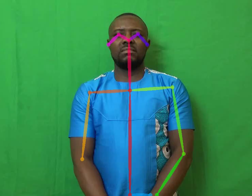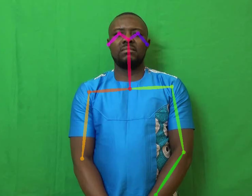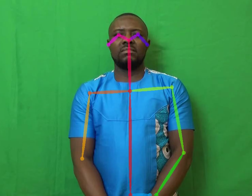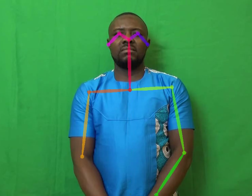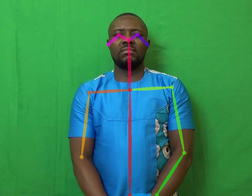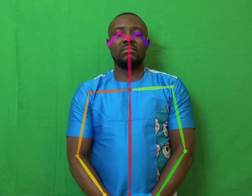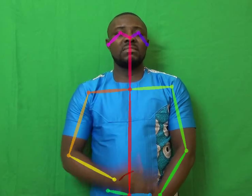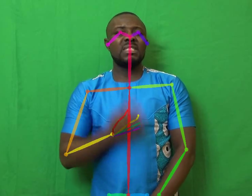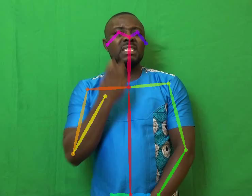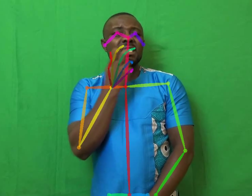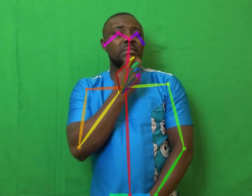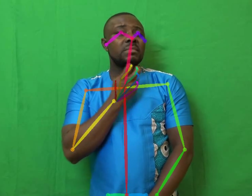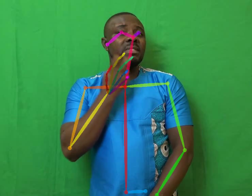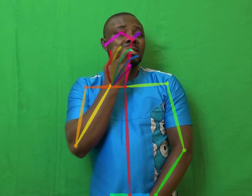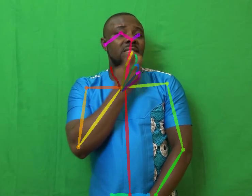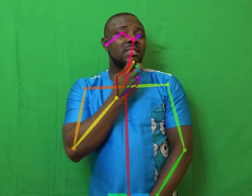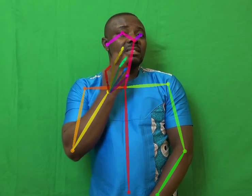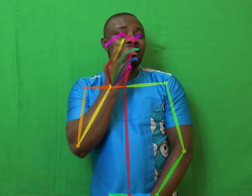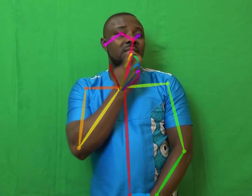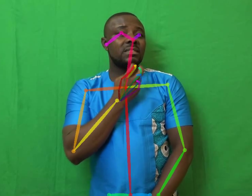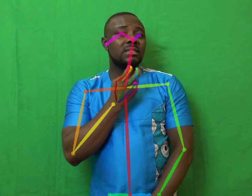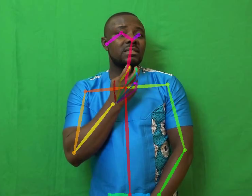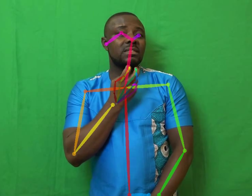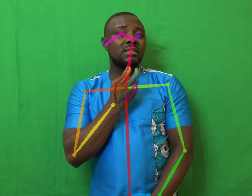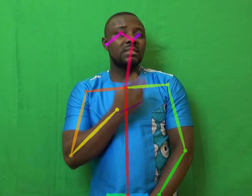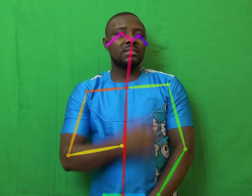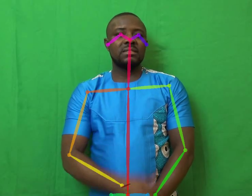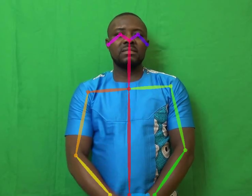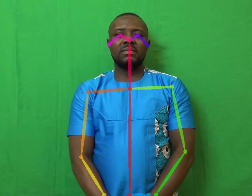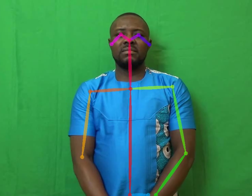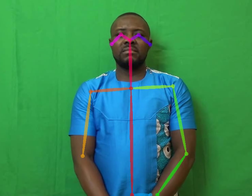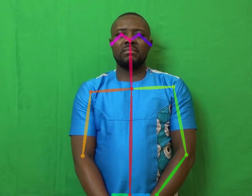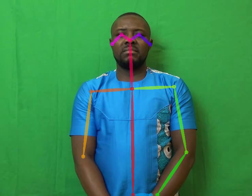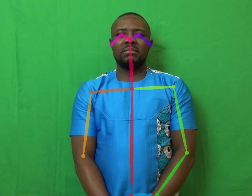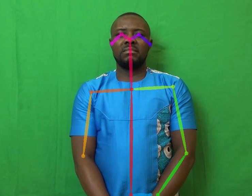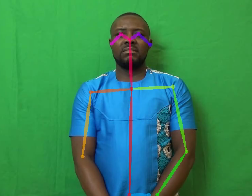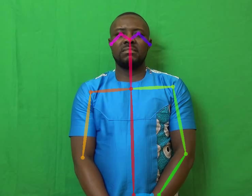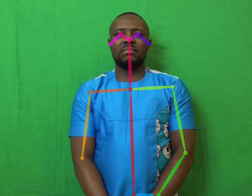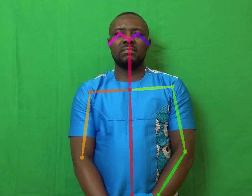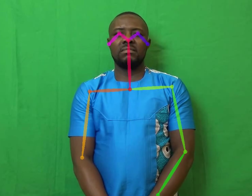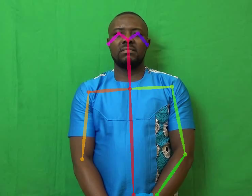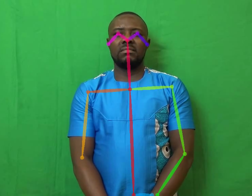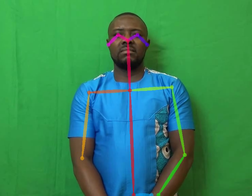speak